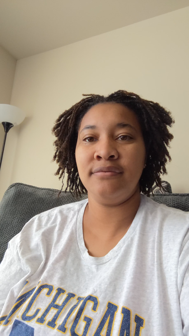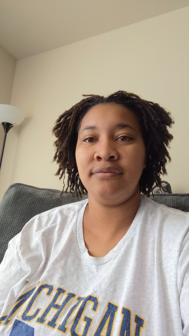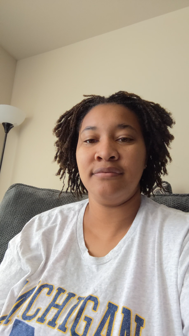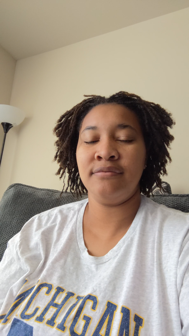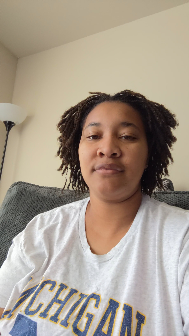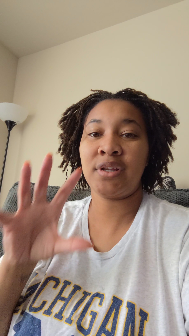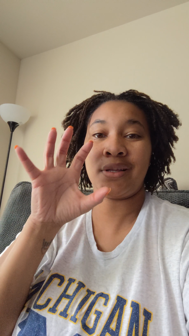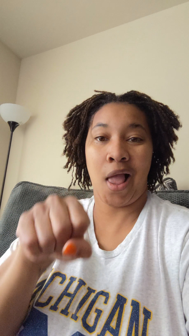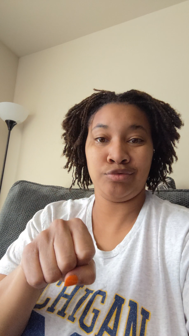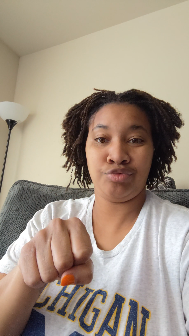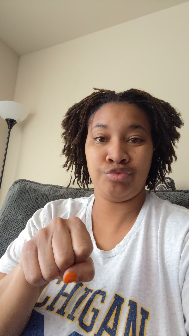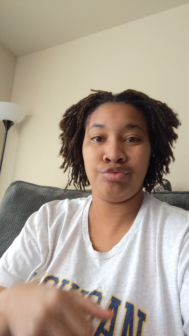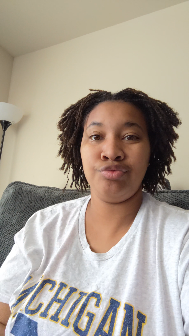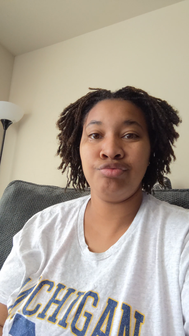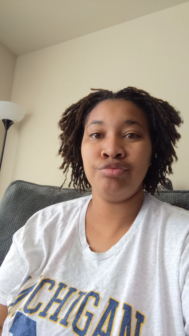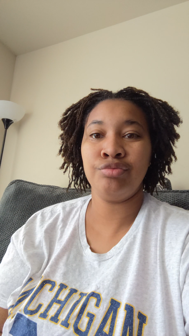catch